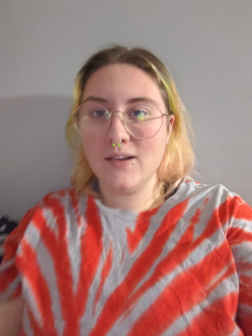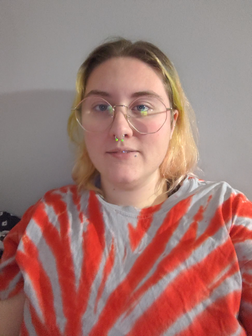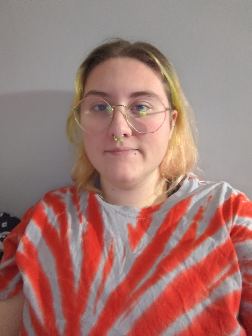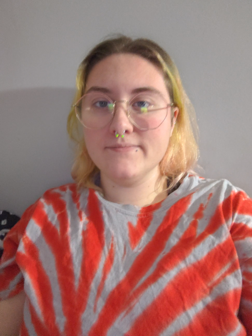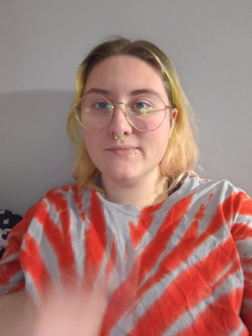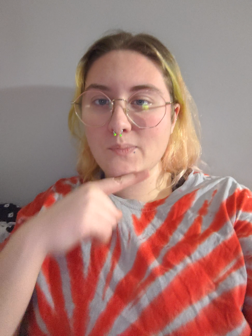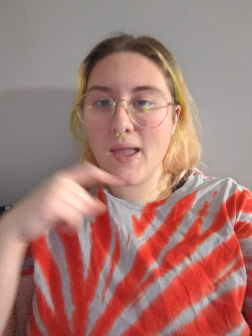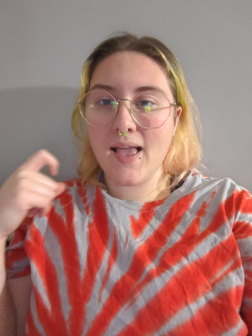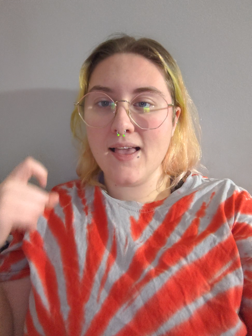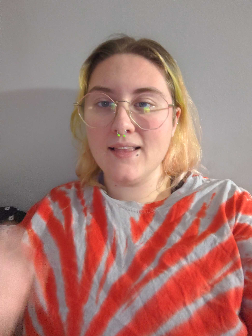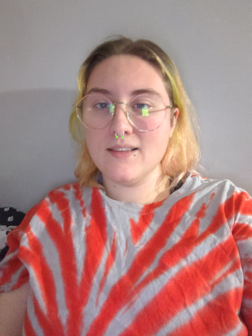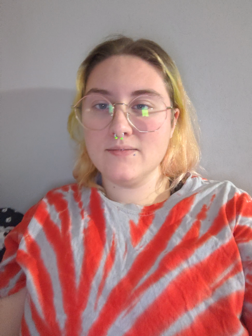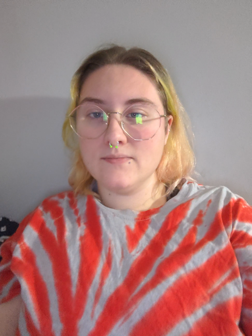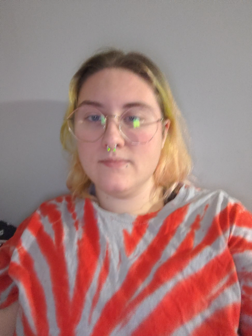dry